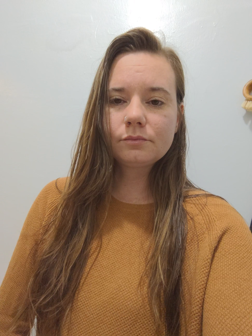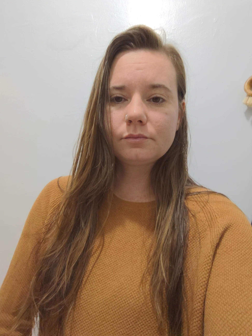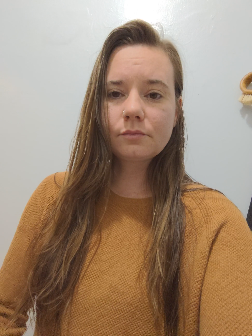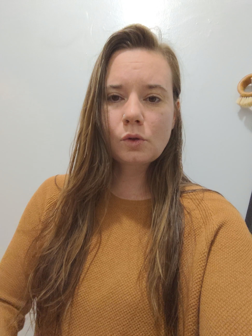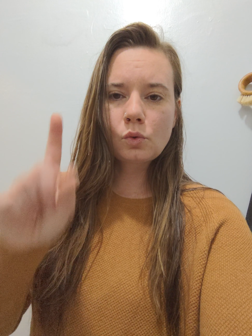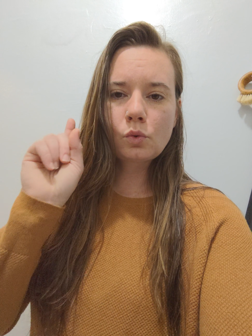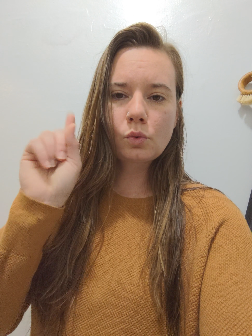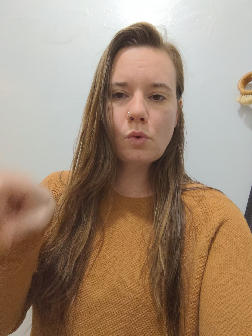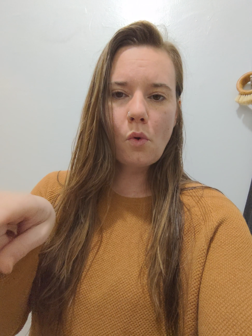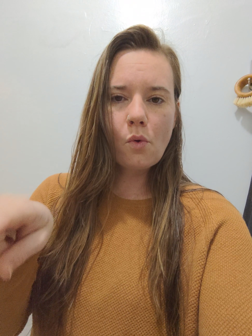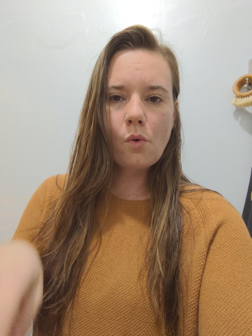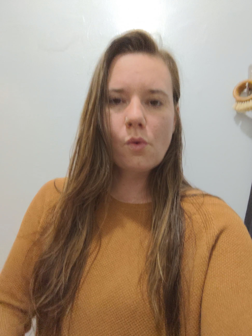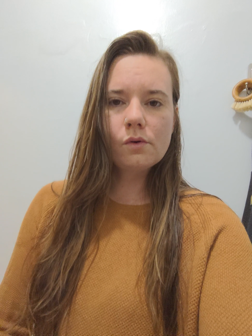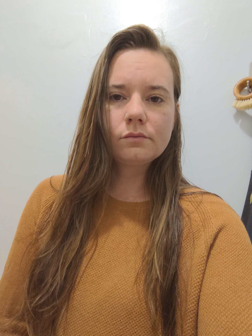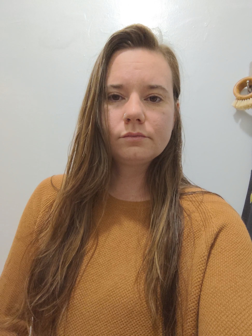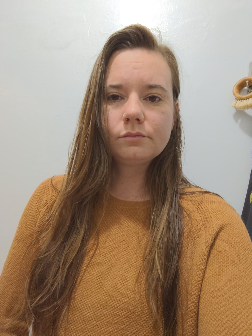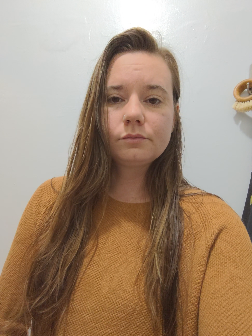go